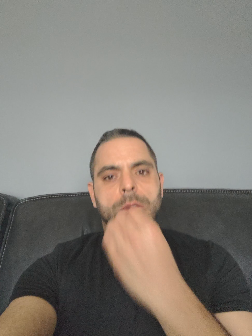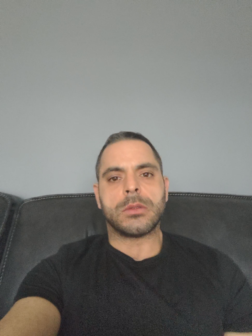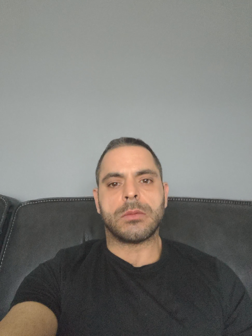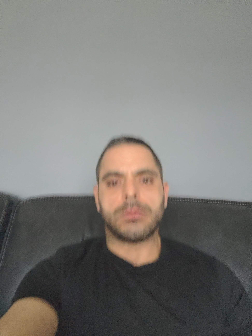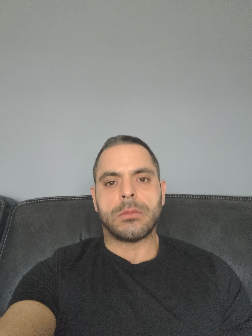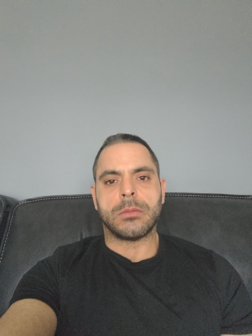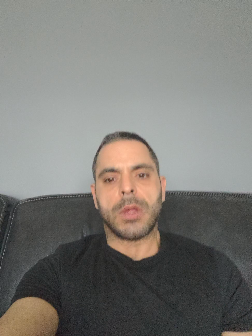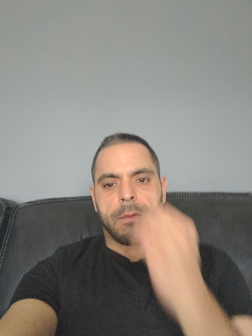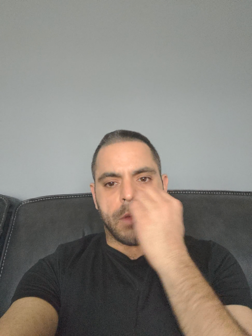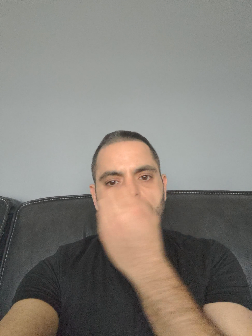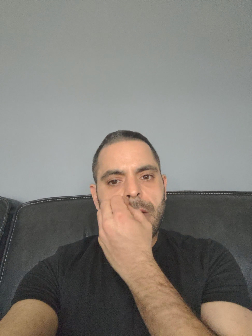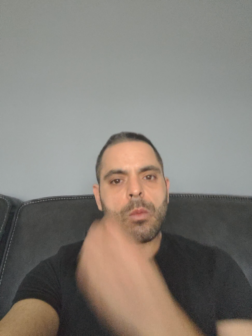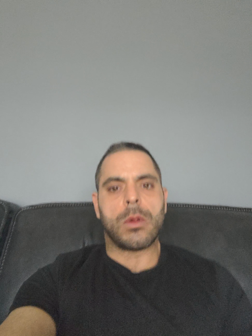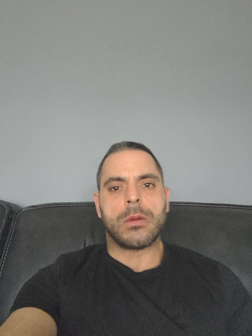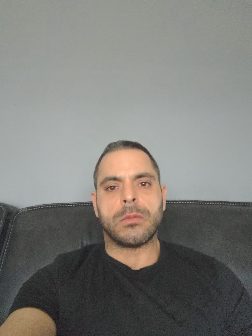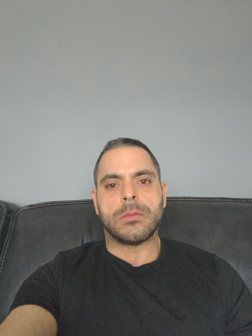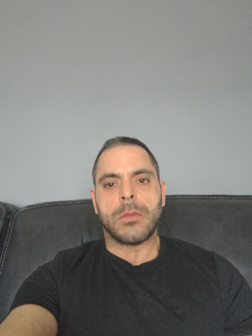flower